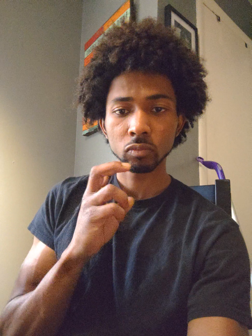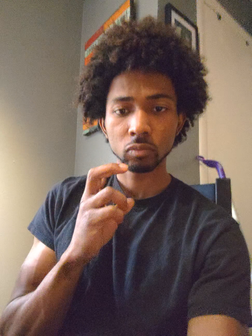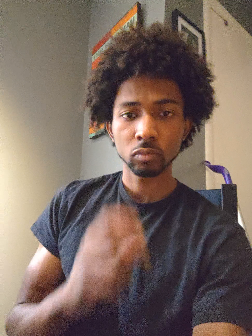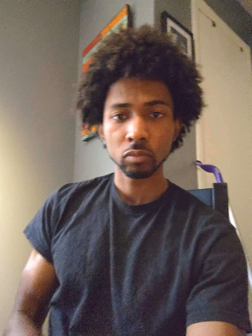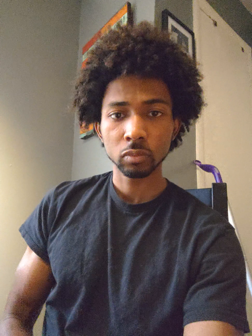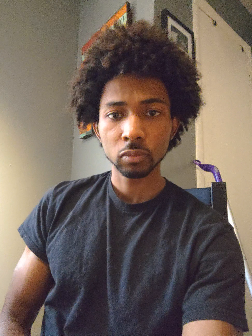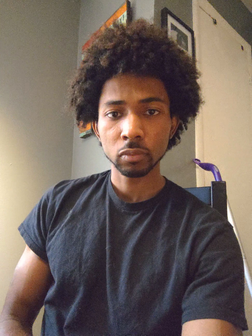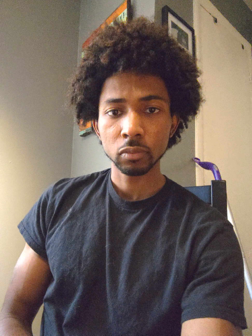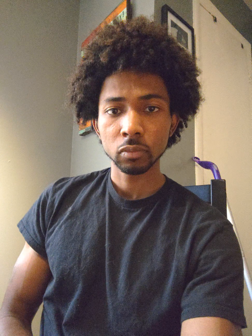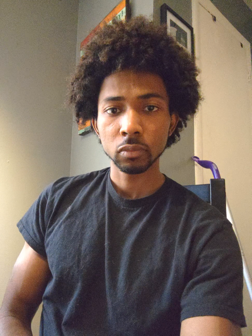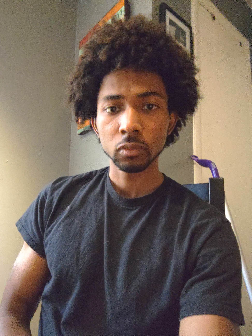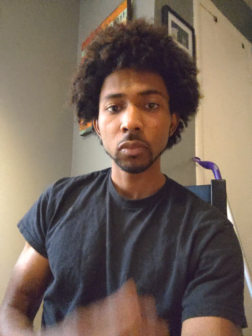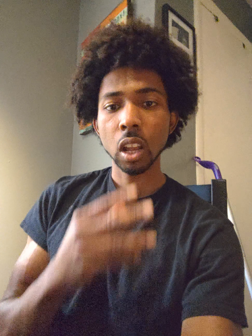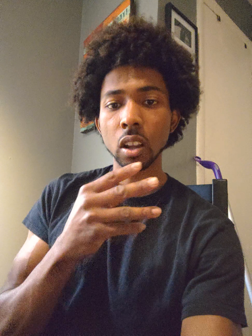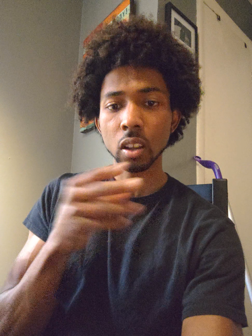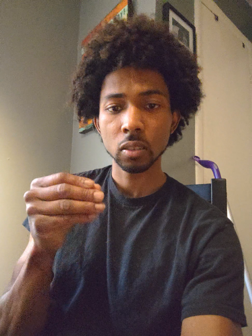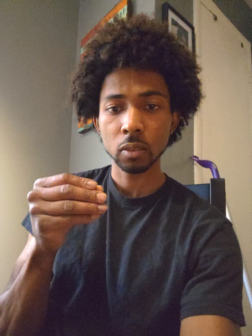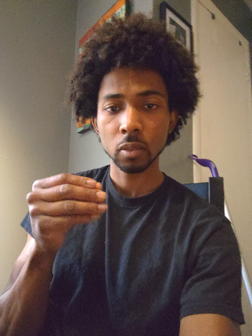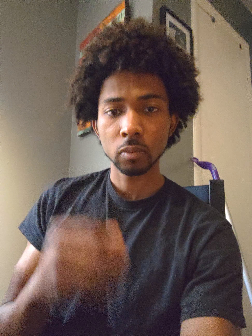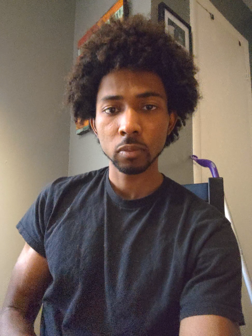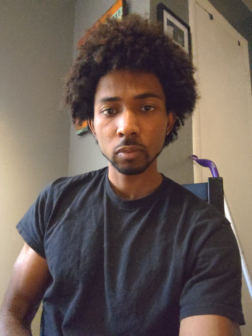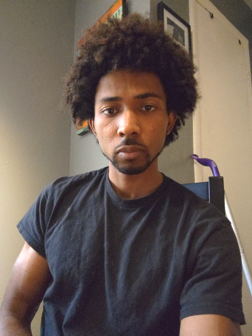and